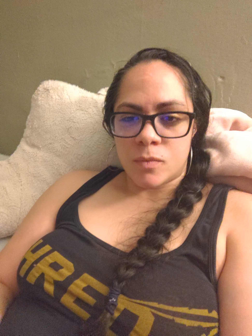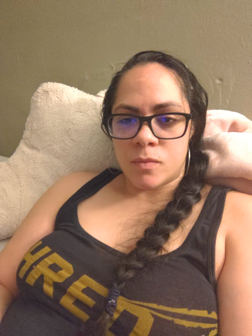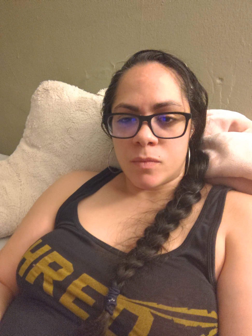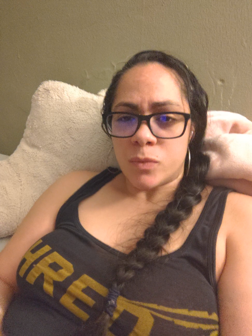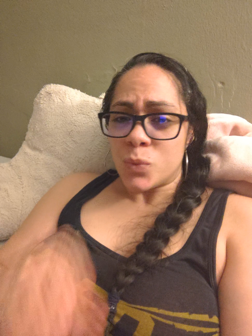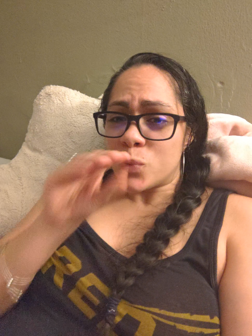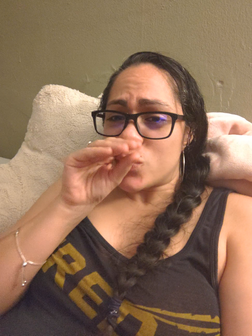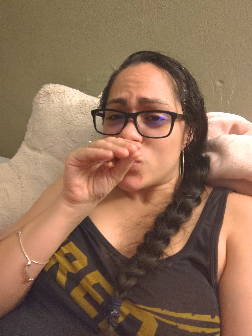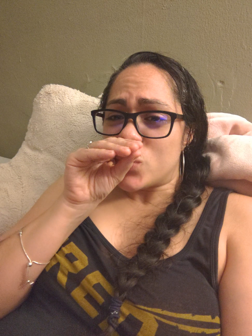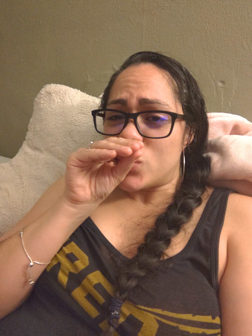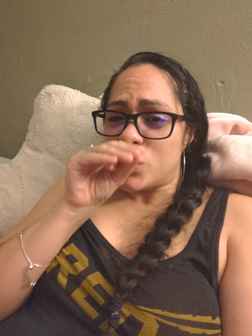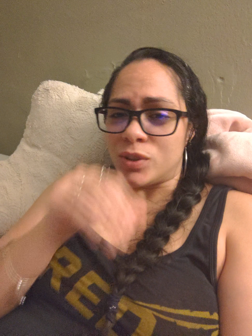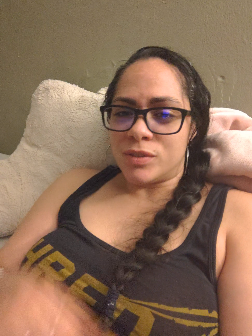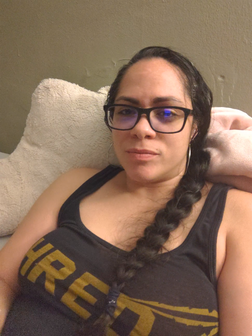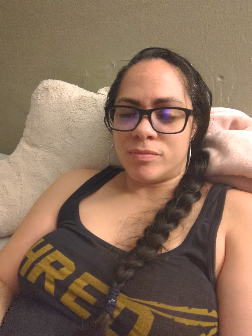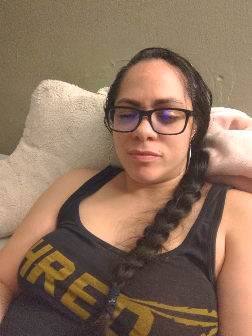goose